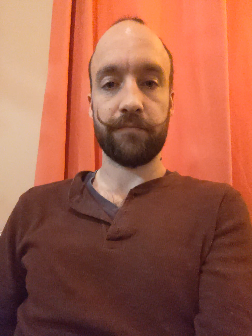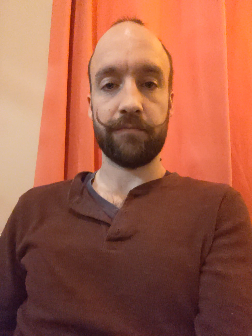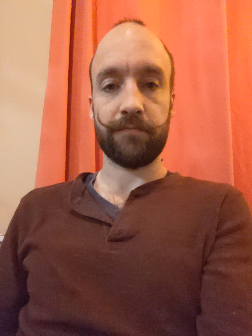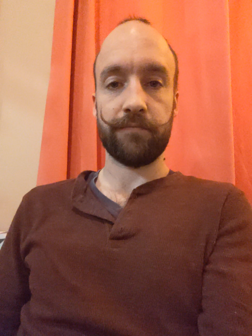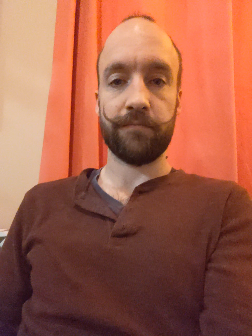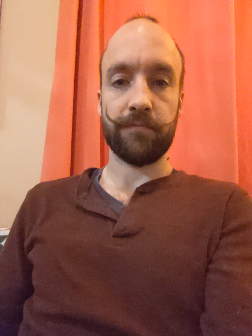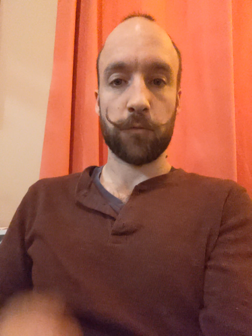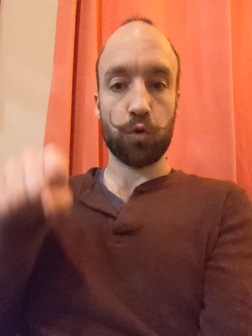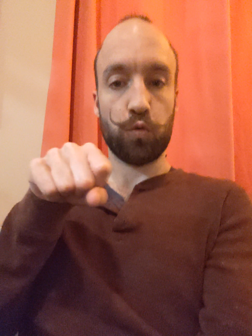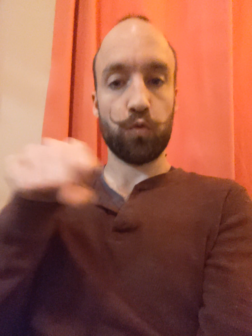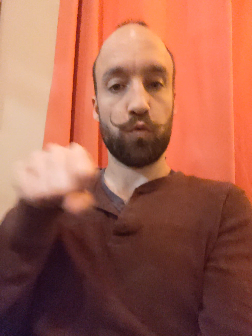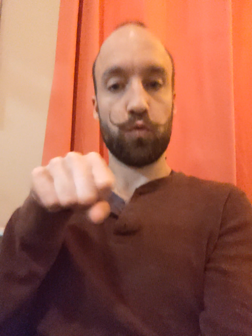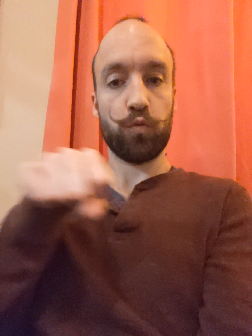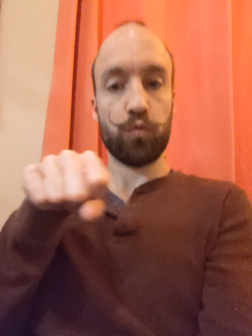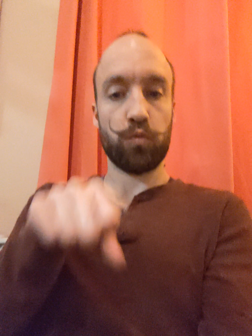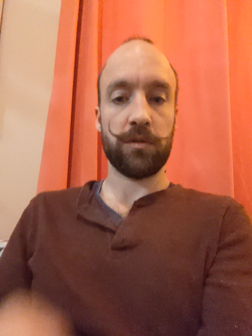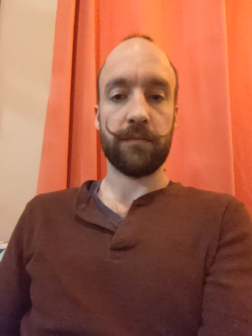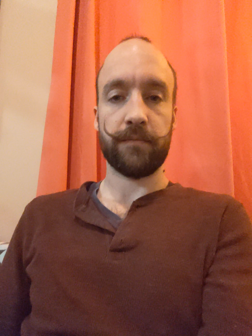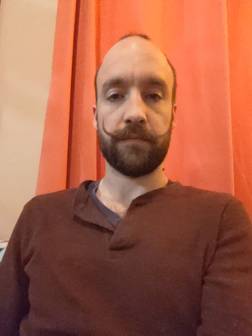shoe